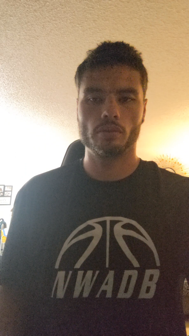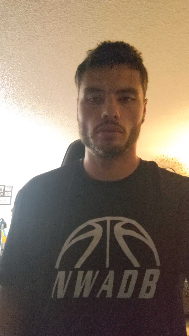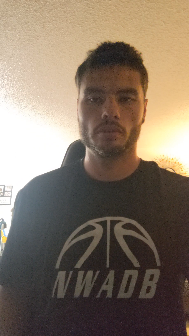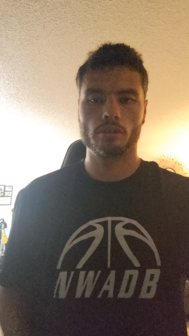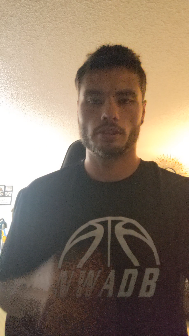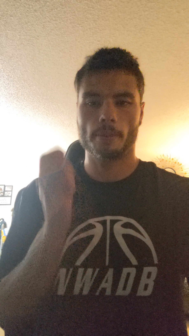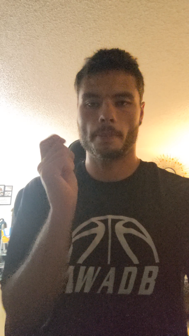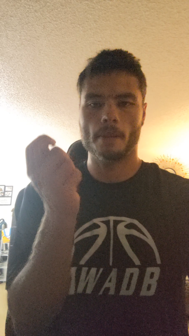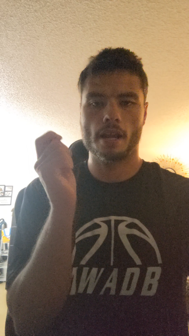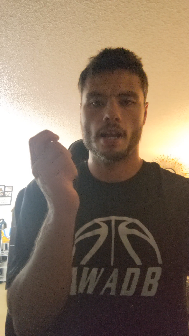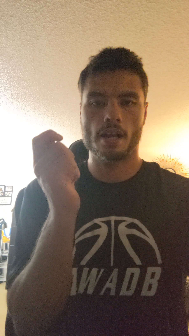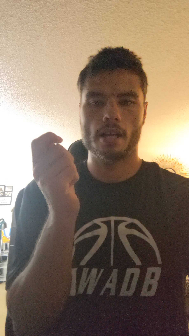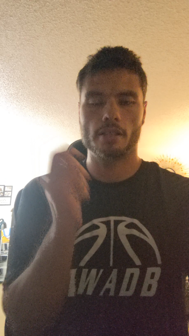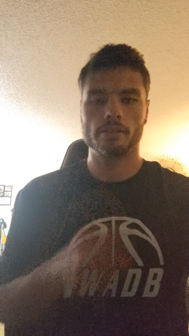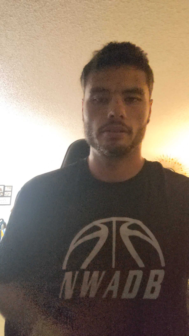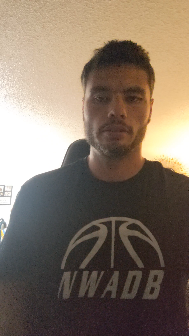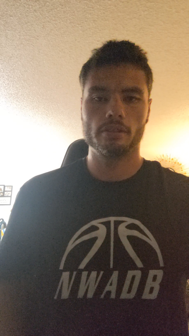bat